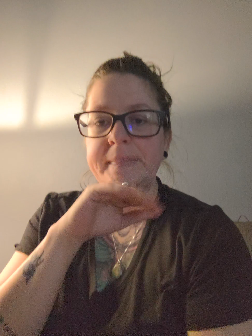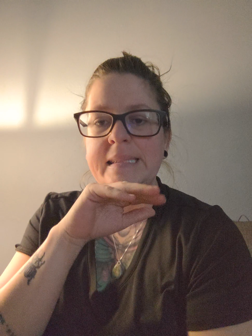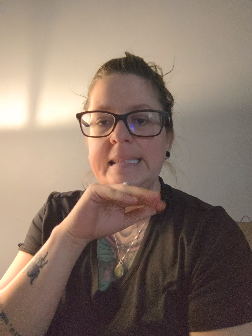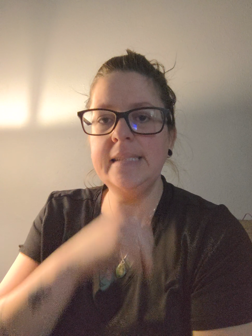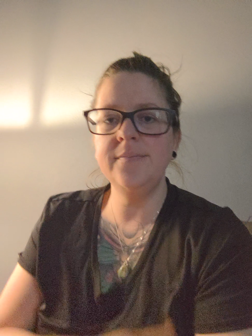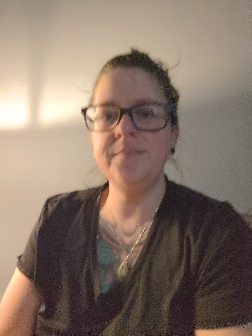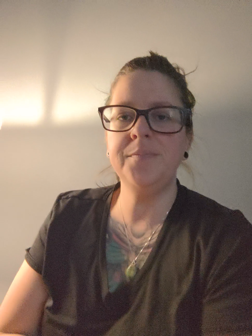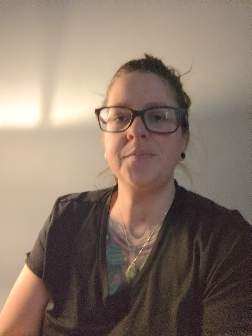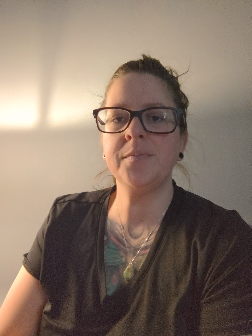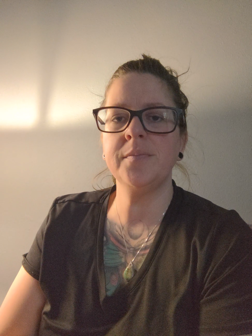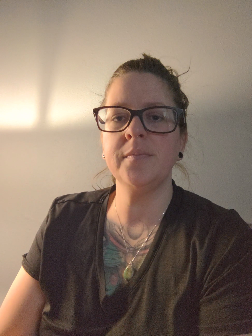pig